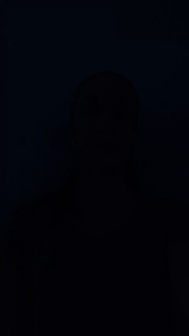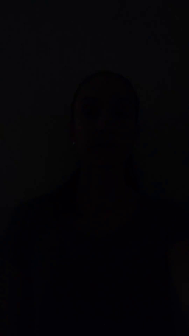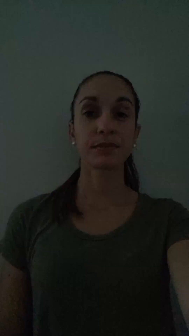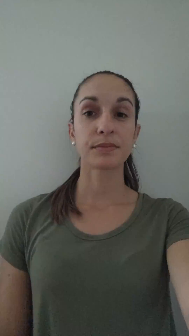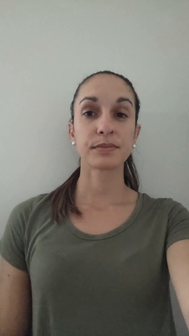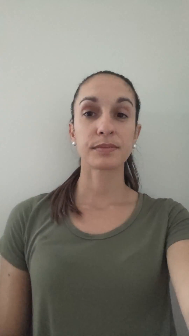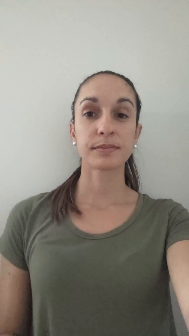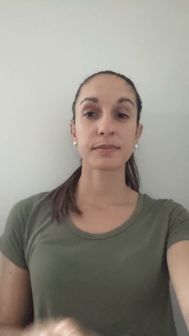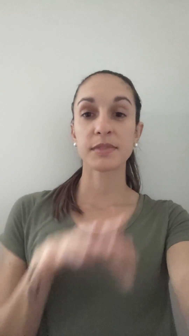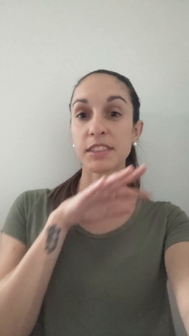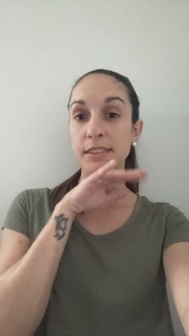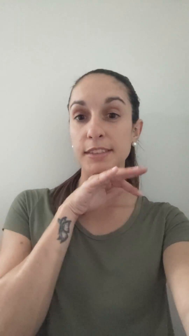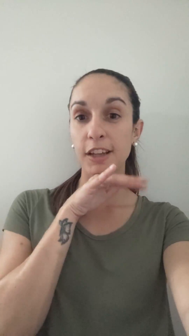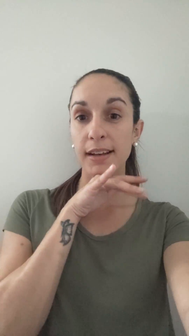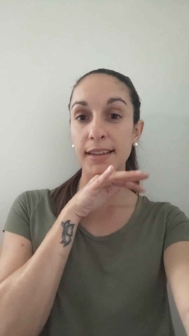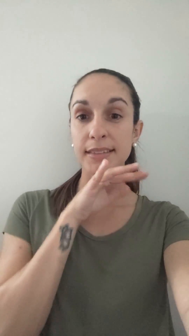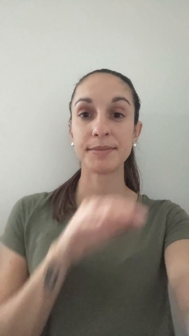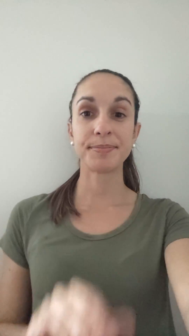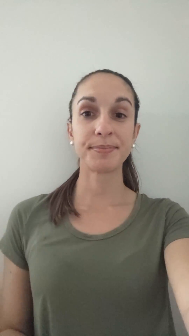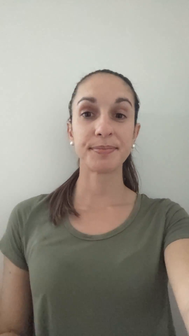naughty